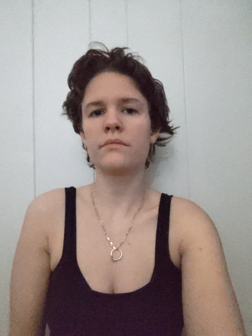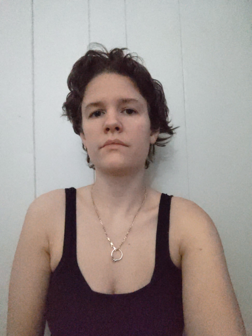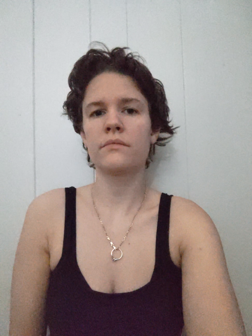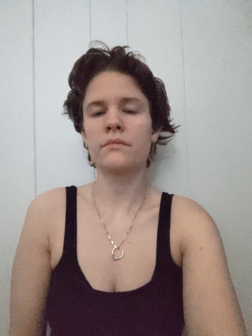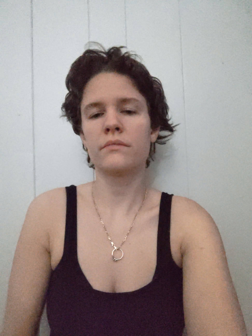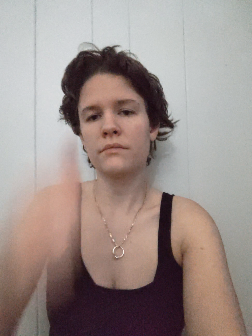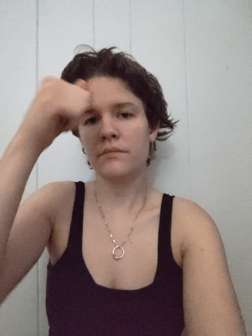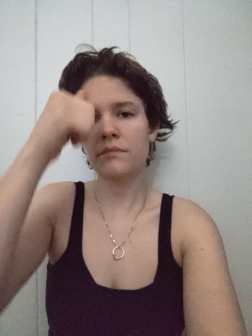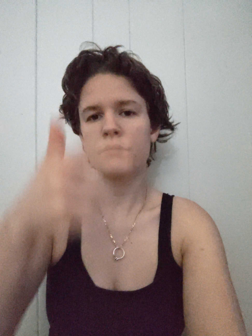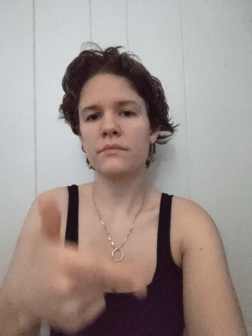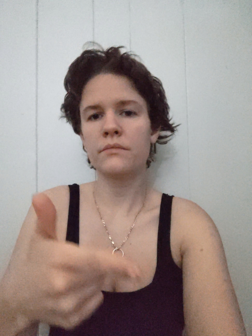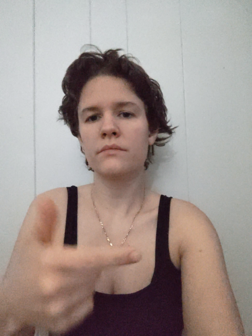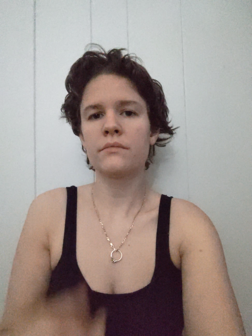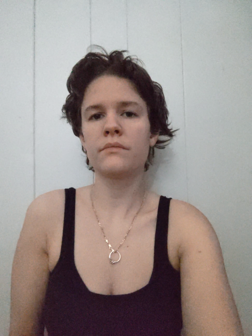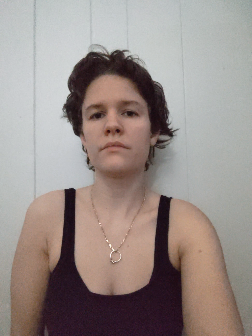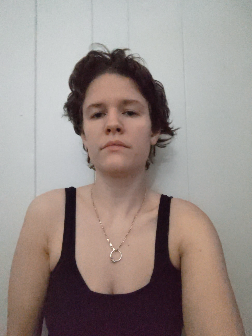brother